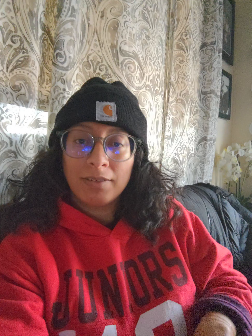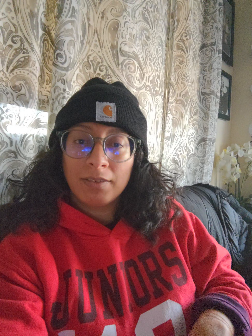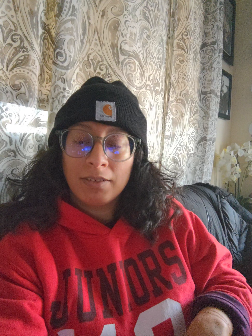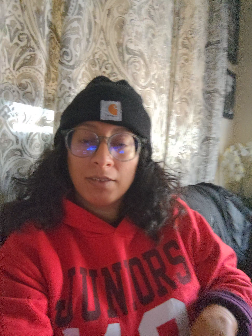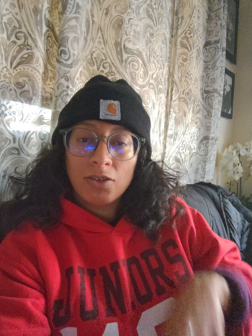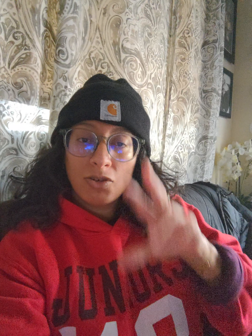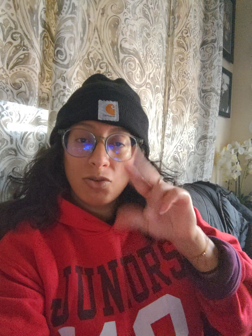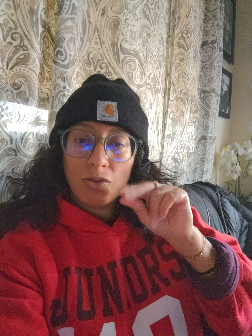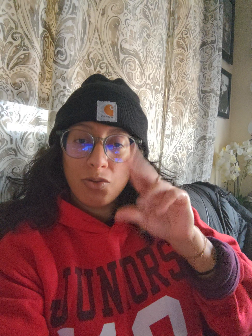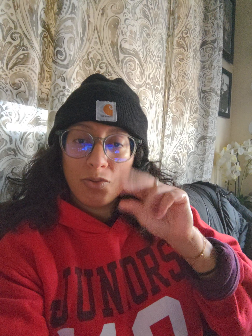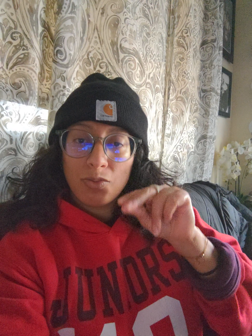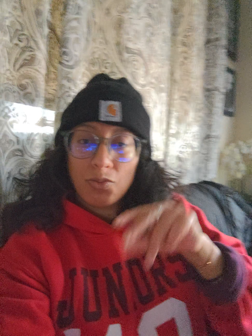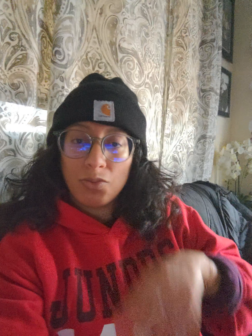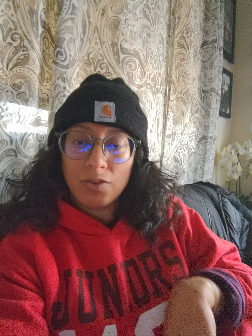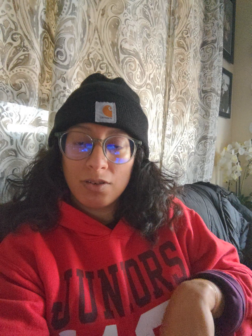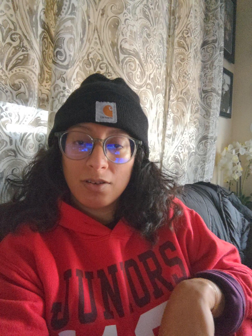no